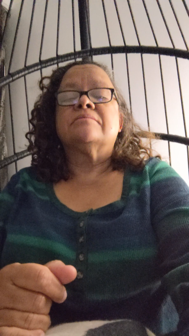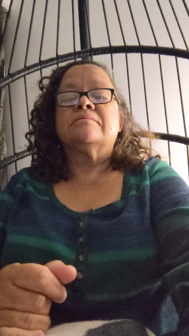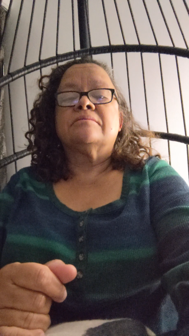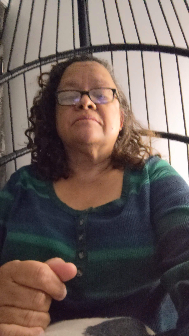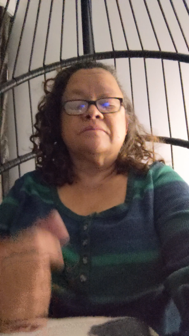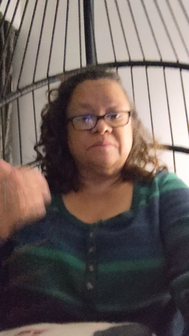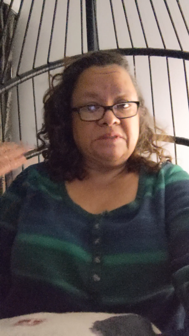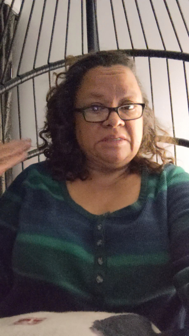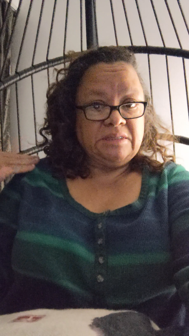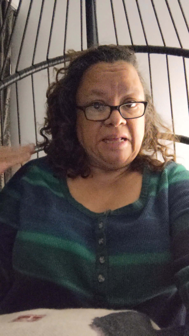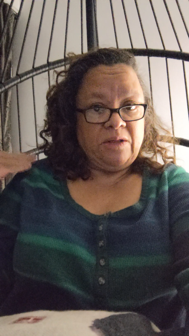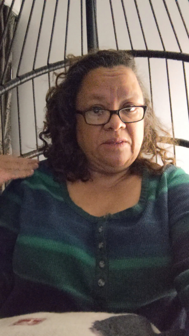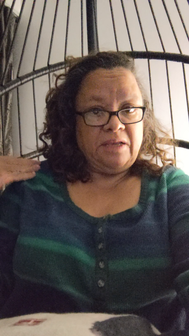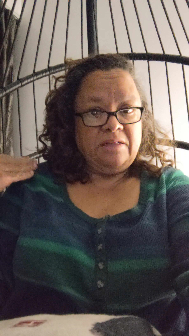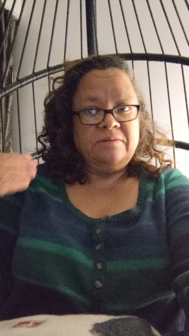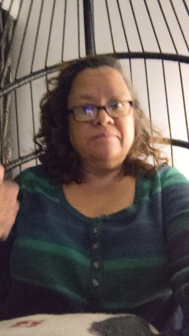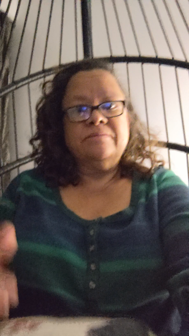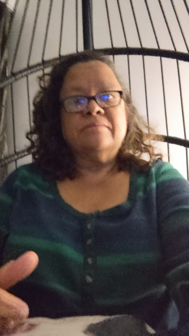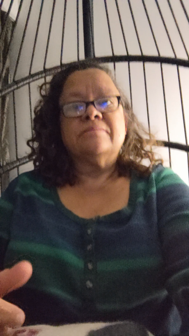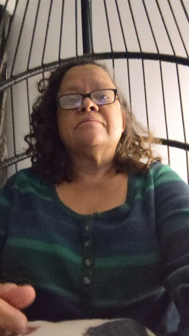shoulder